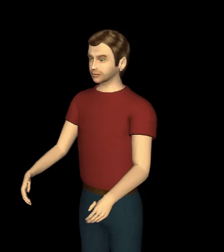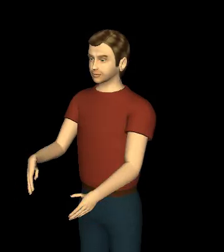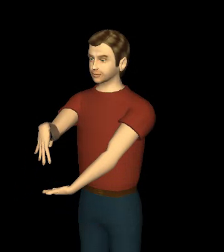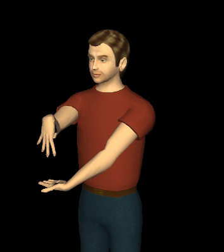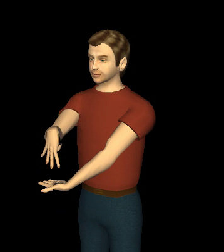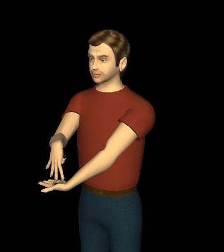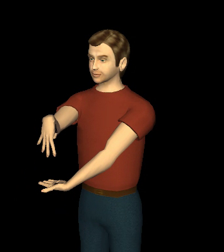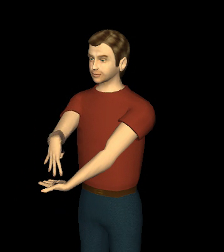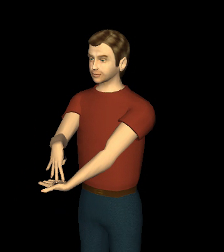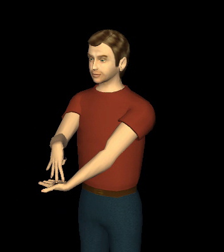أثينا